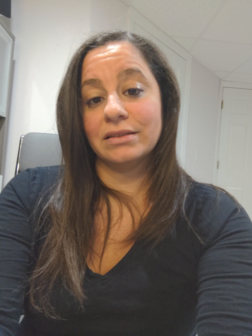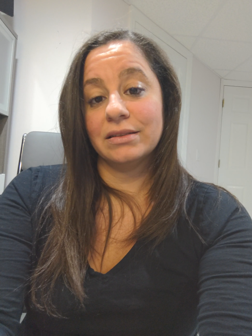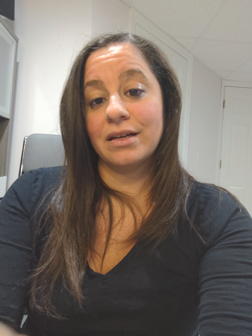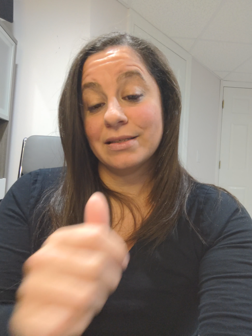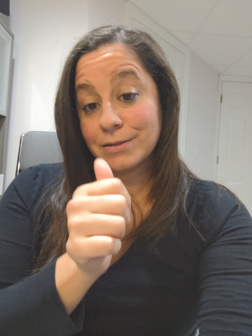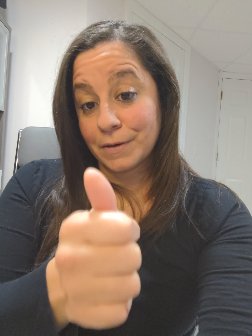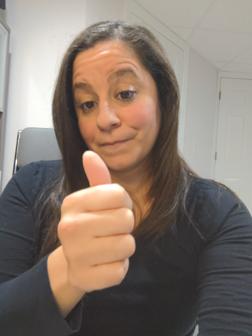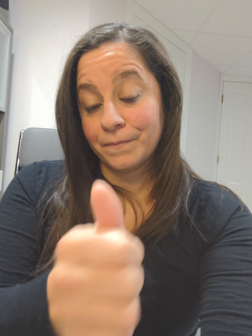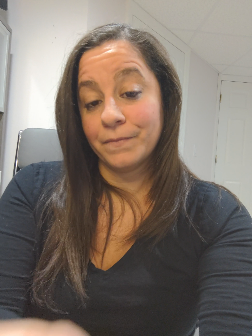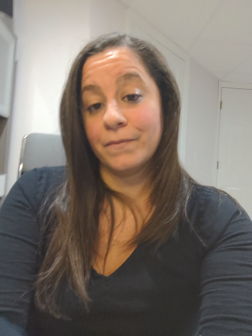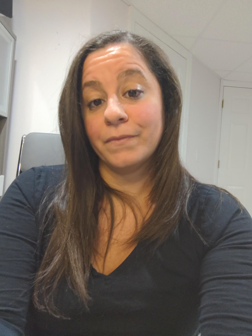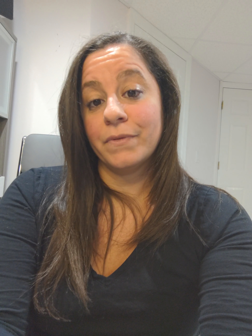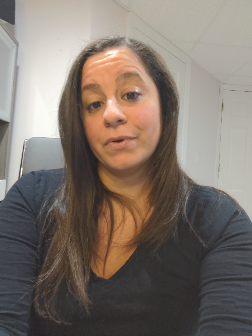yourself